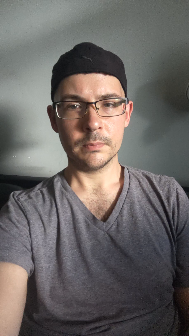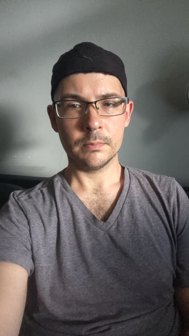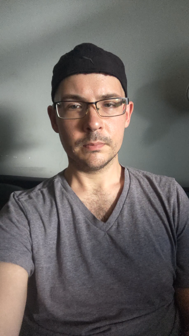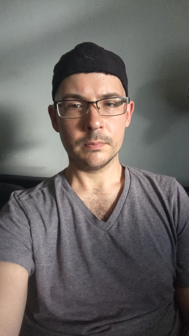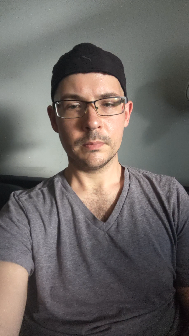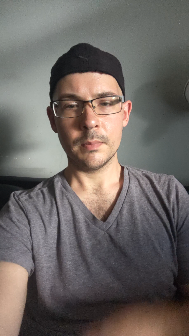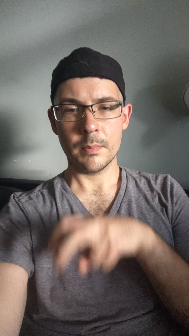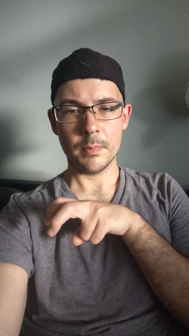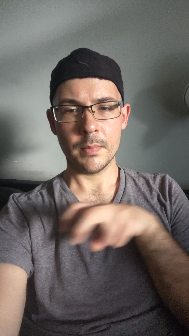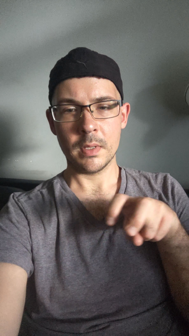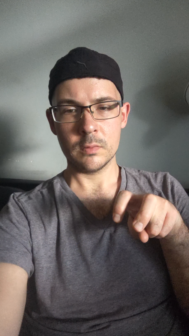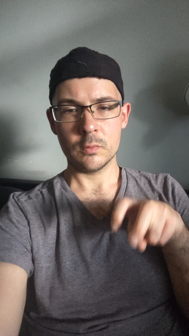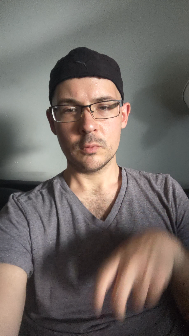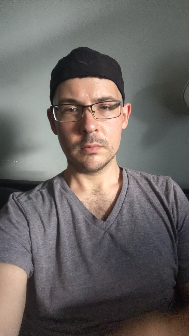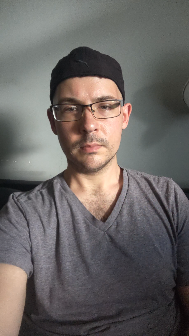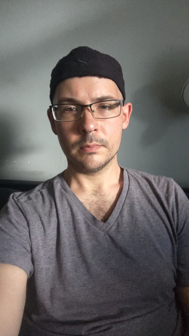bench